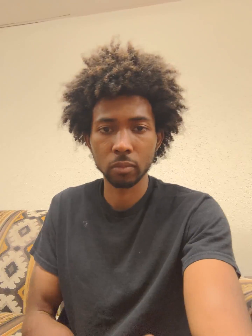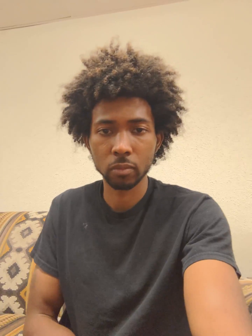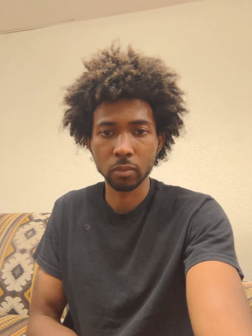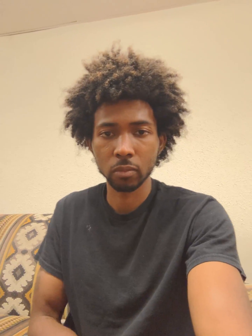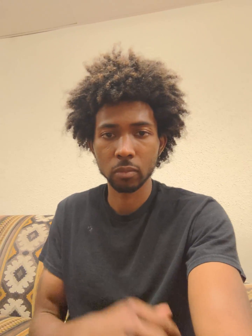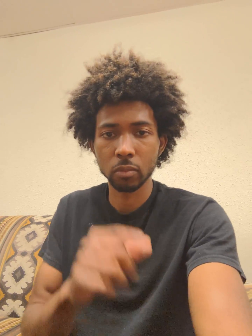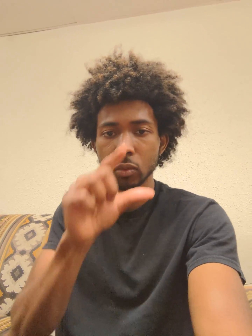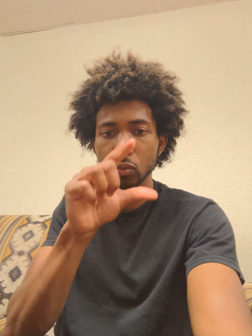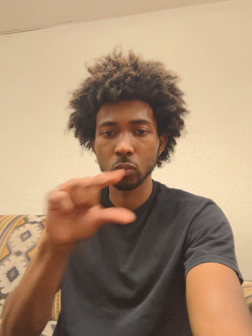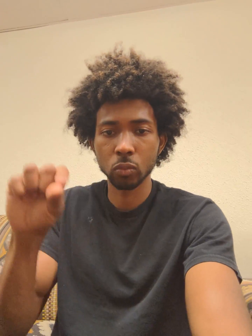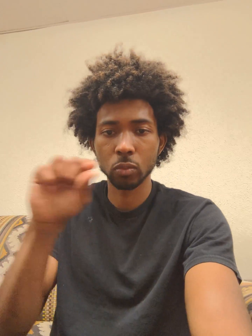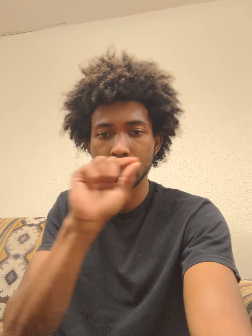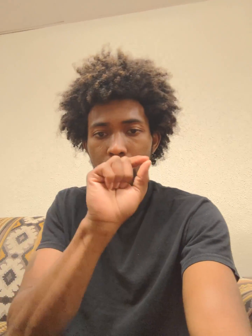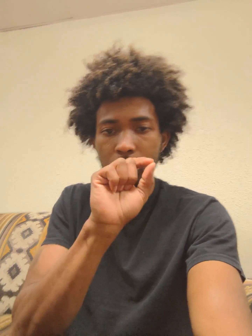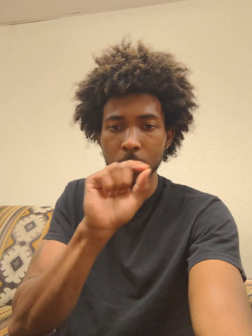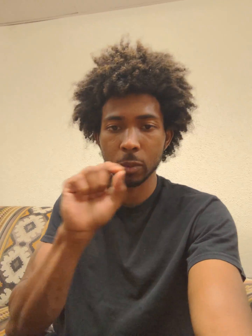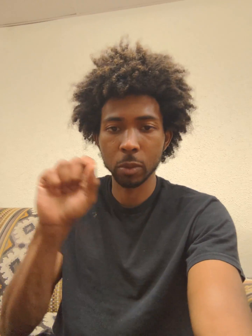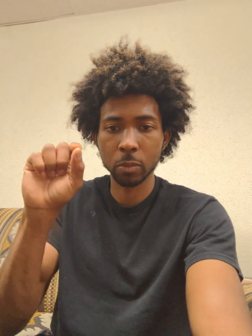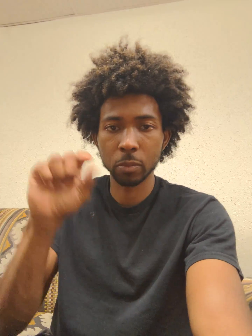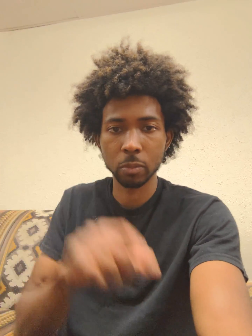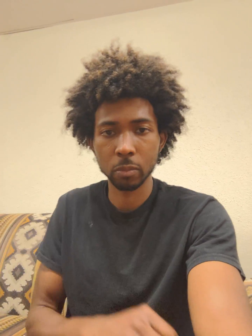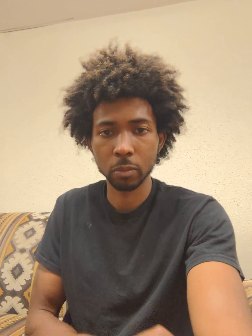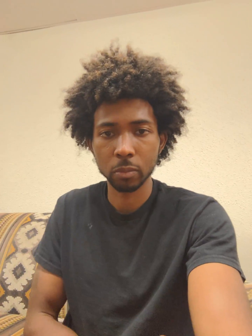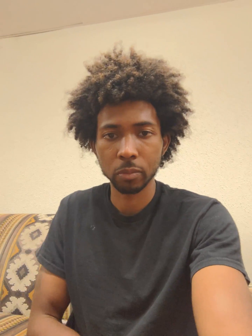peas